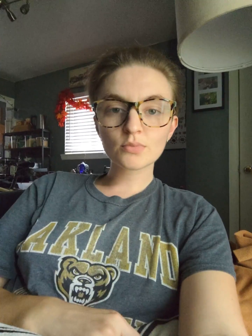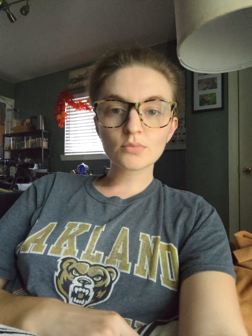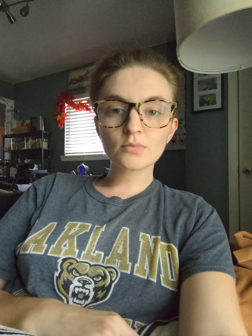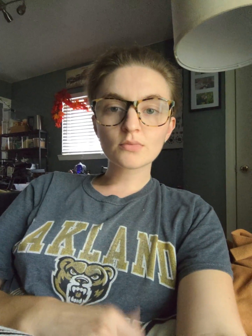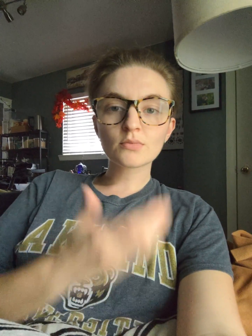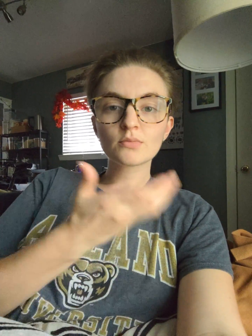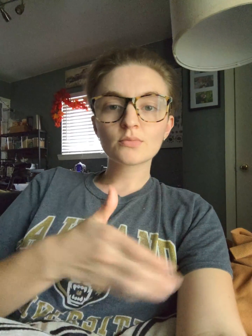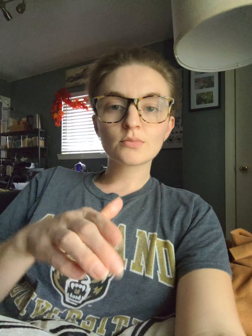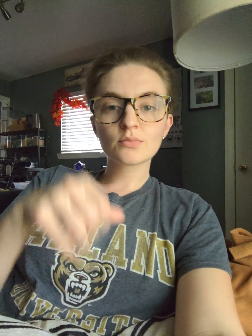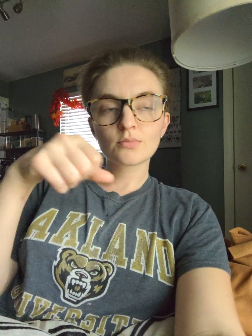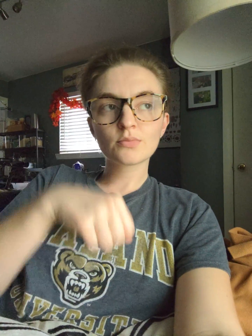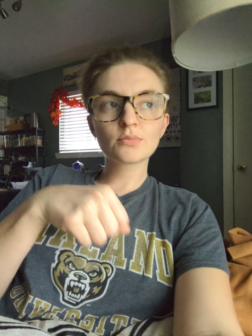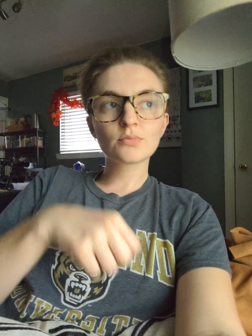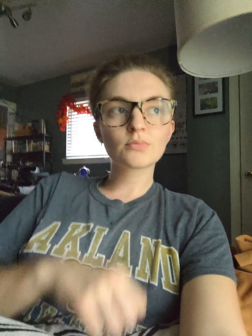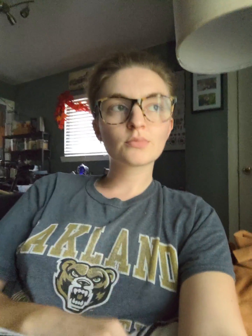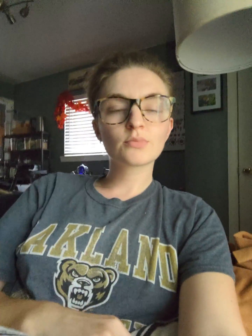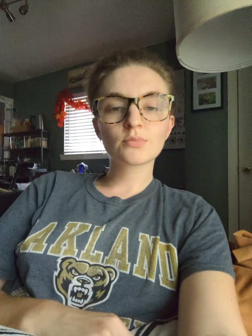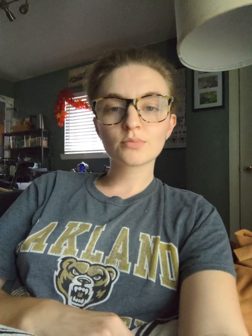basket